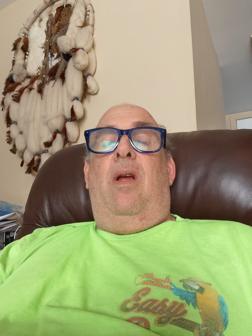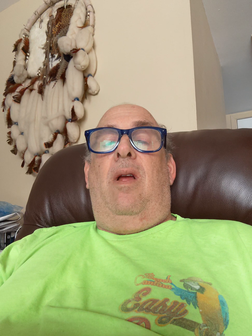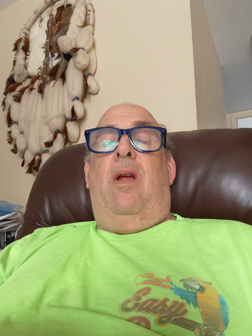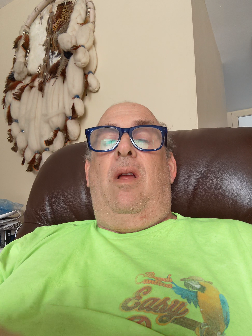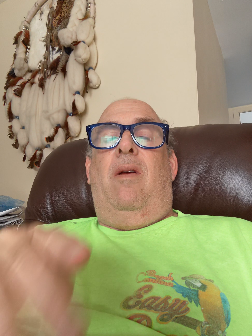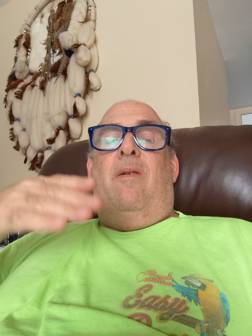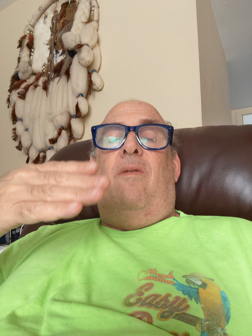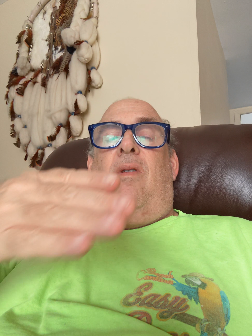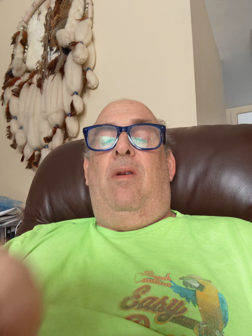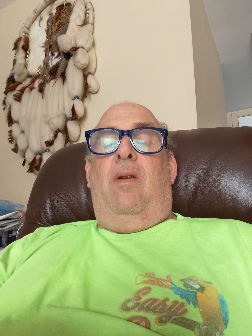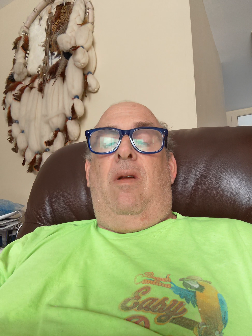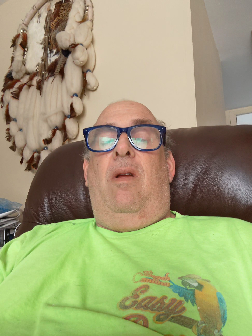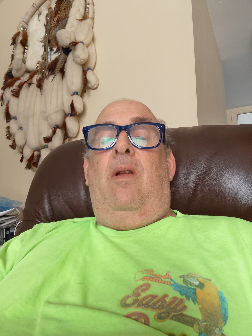fish